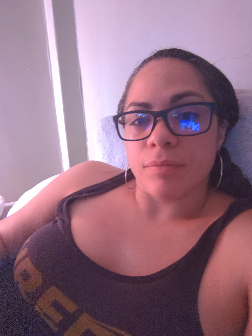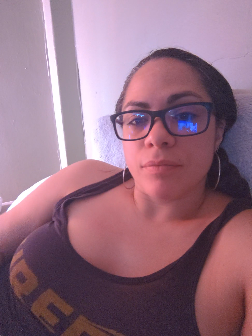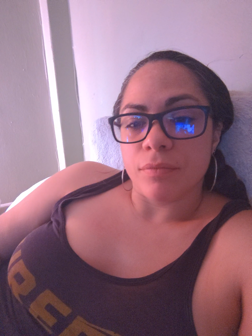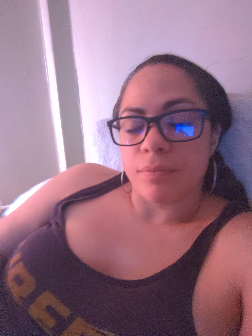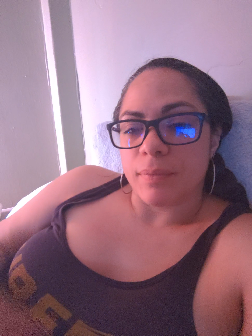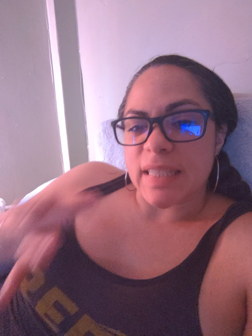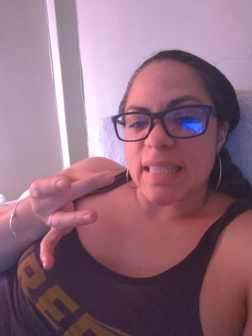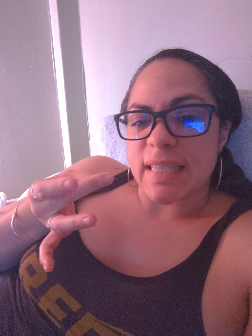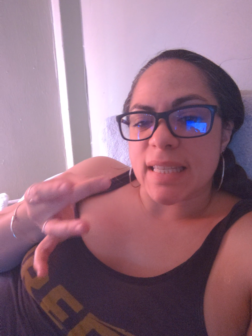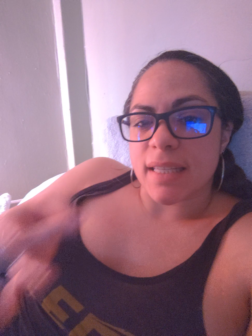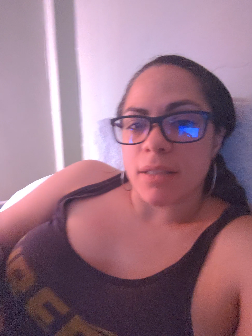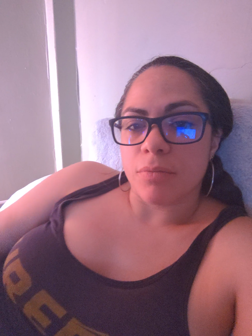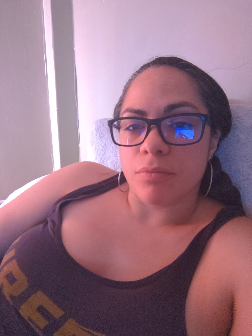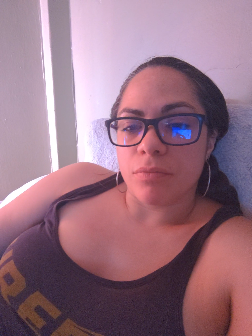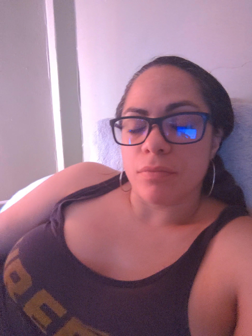sticky